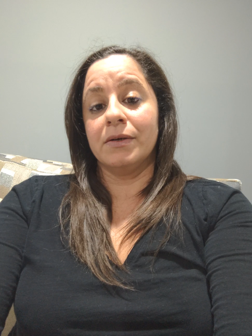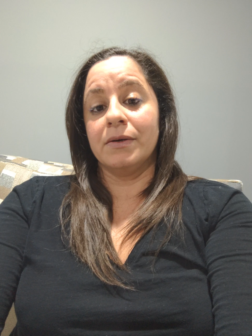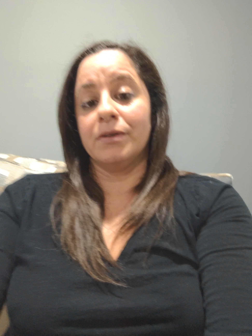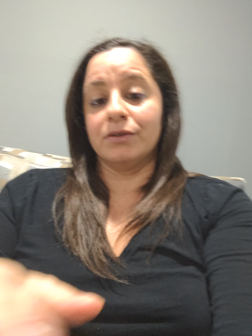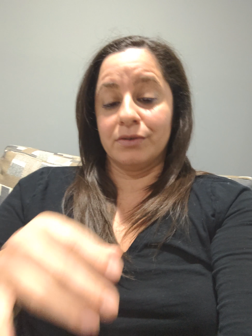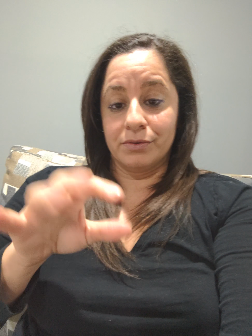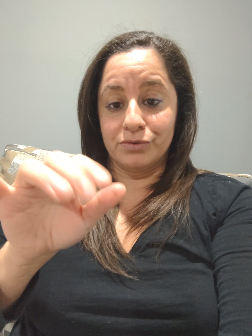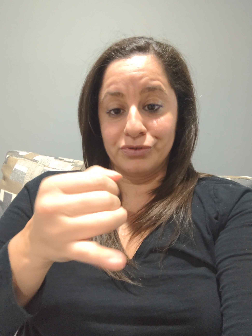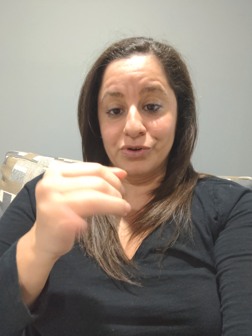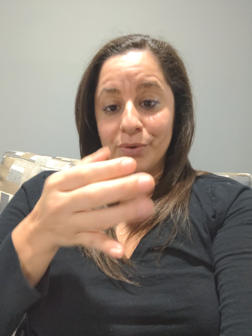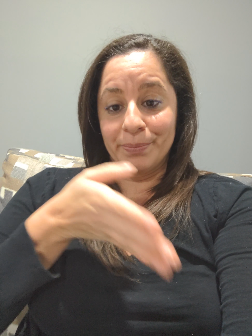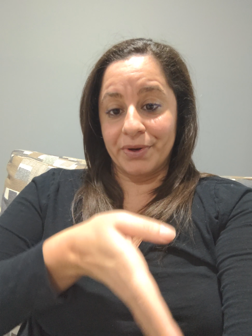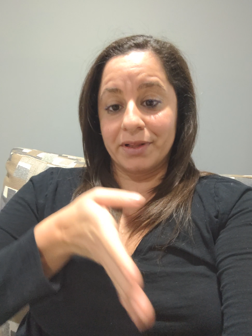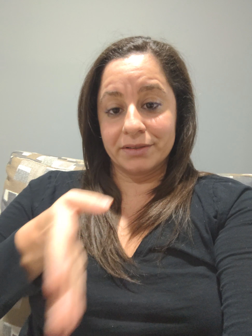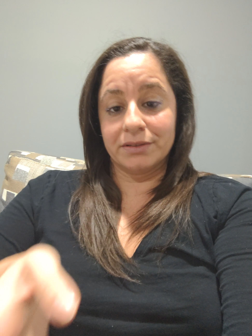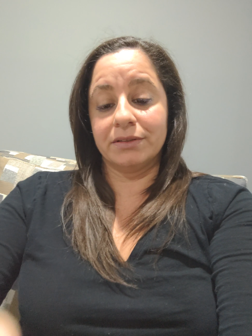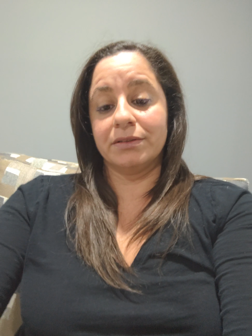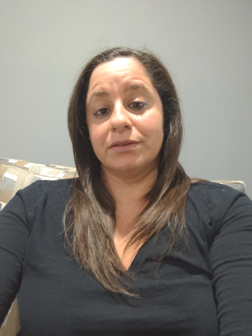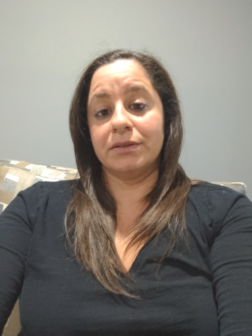jeans